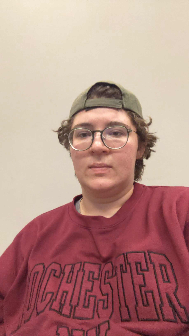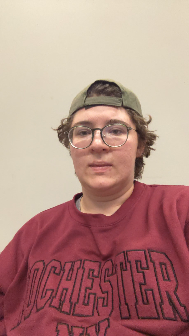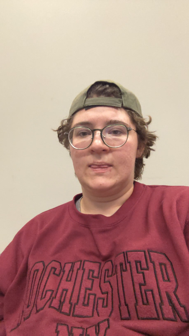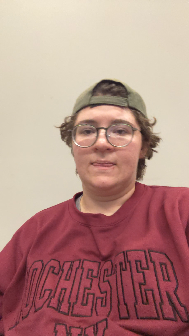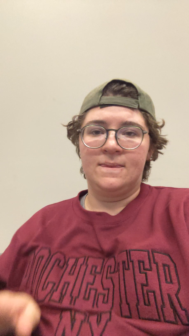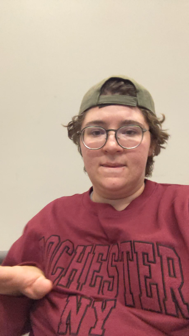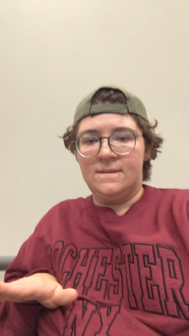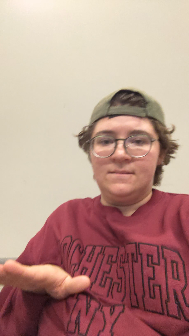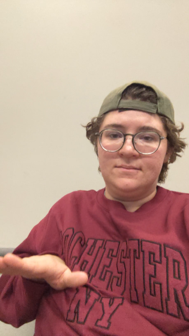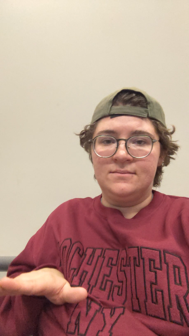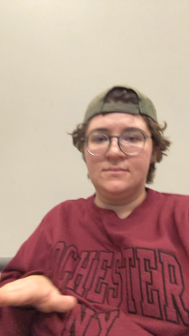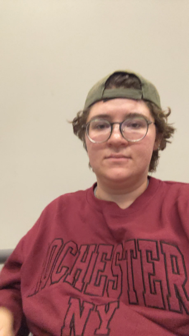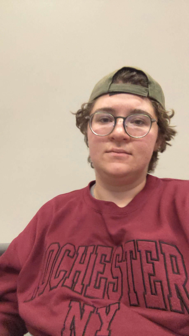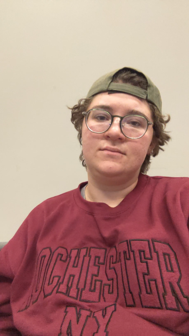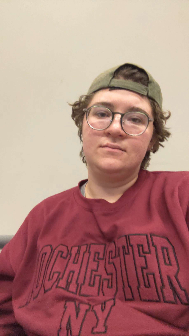penguin